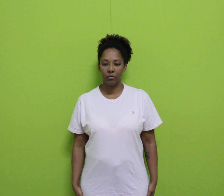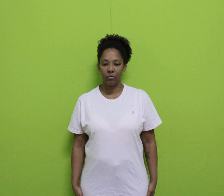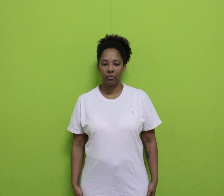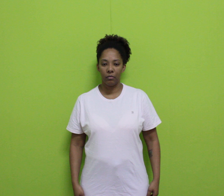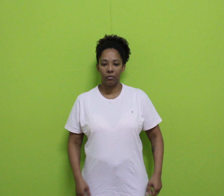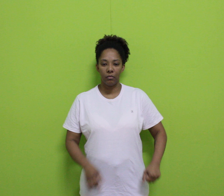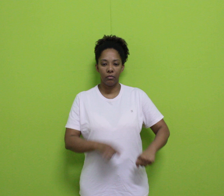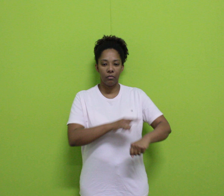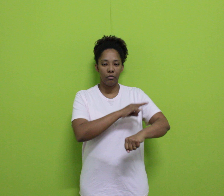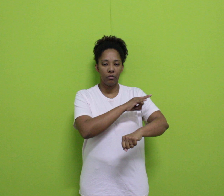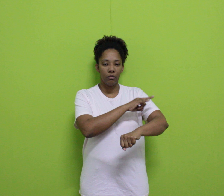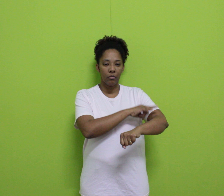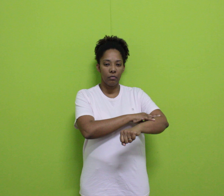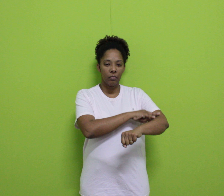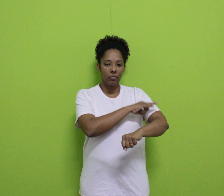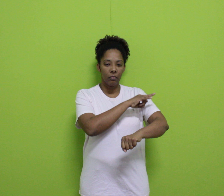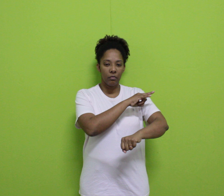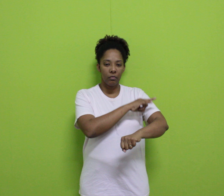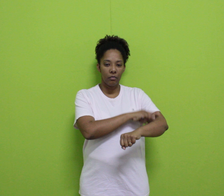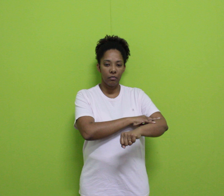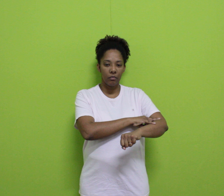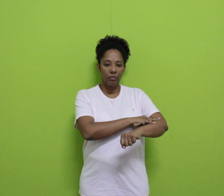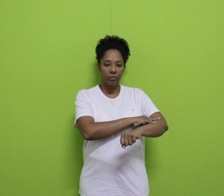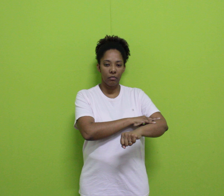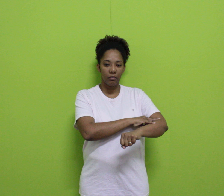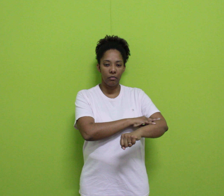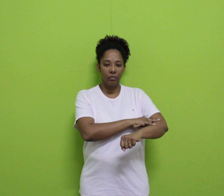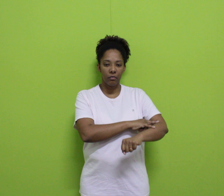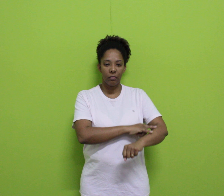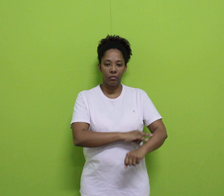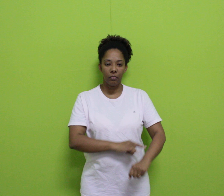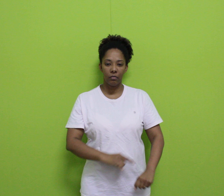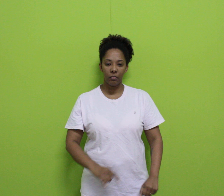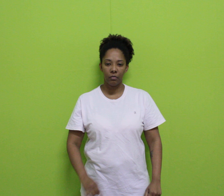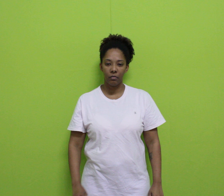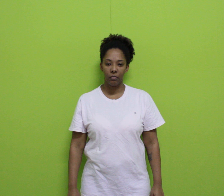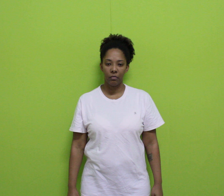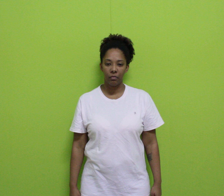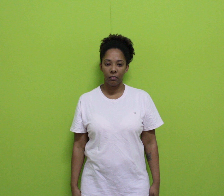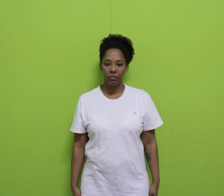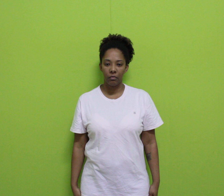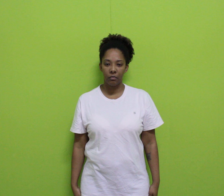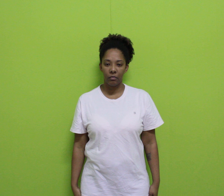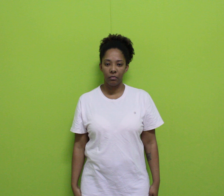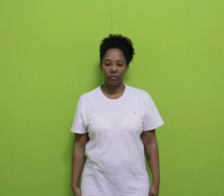banheiro